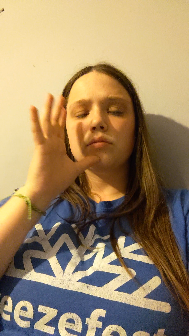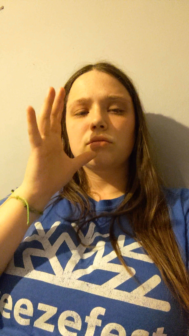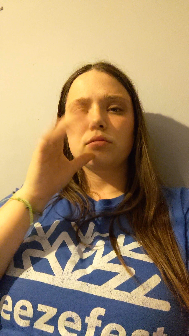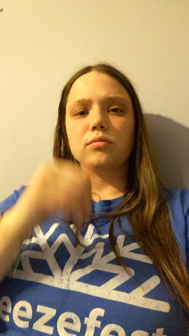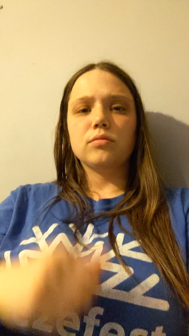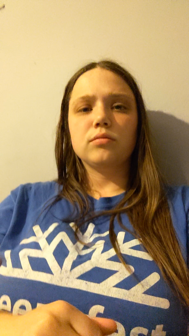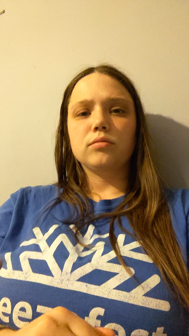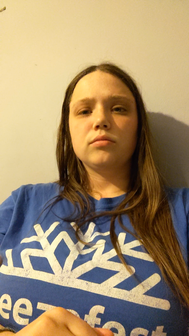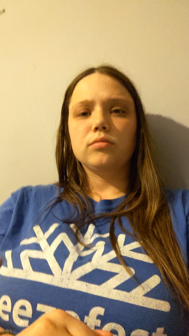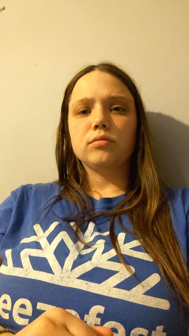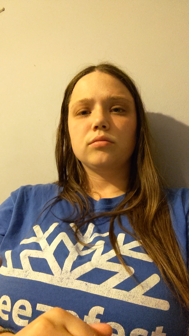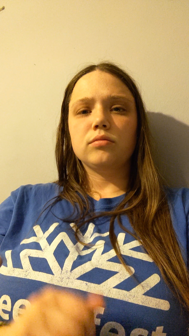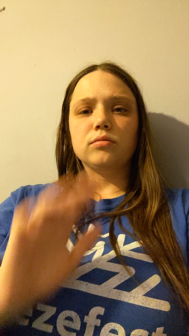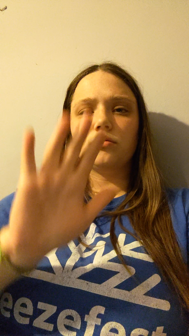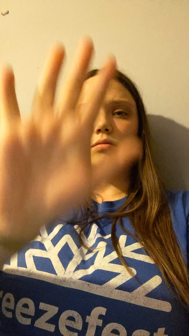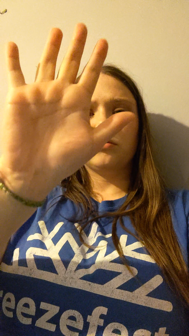give me five